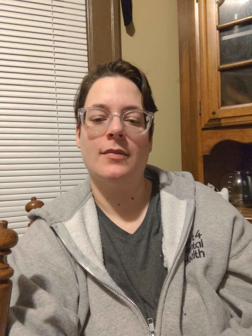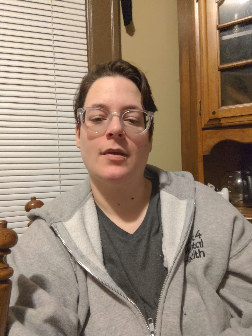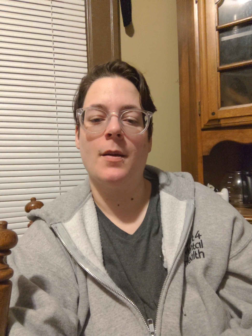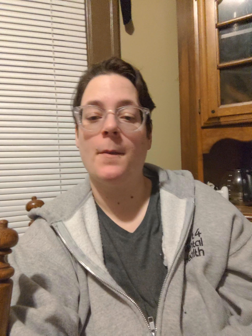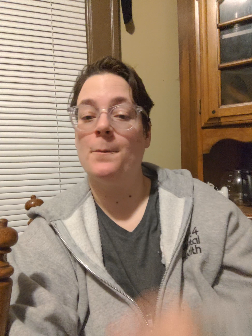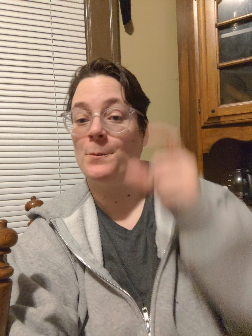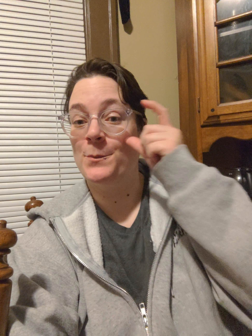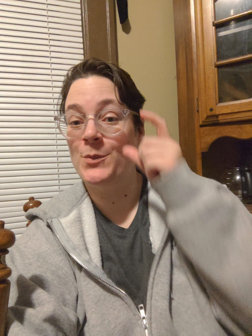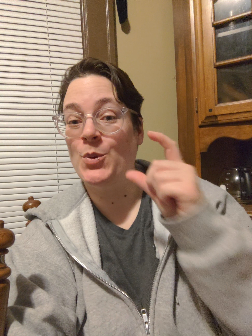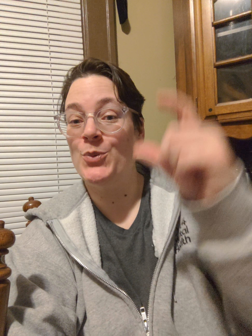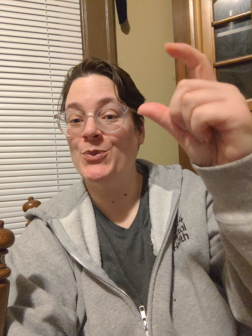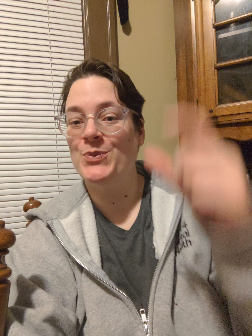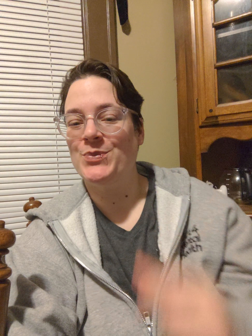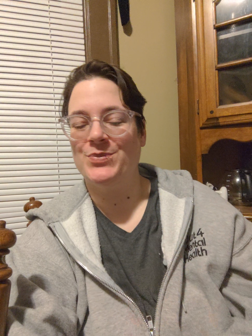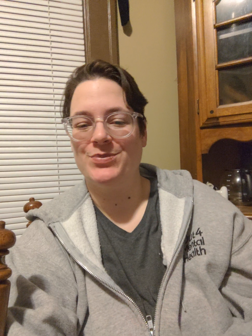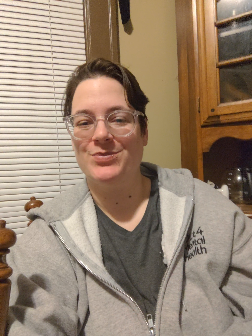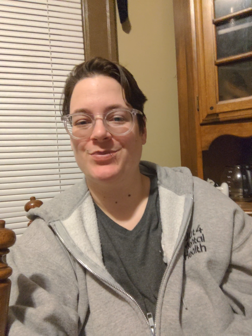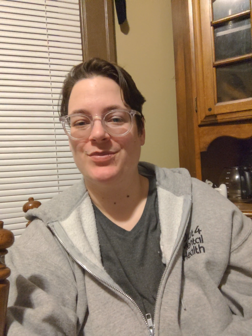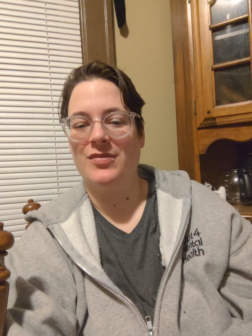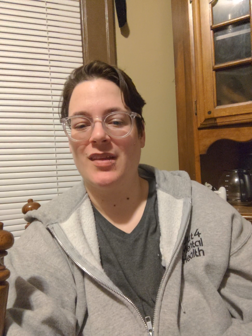moon